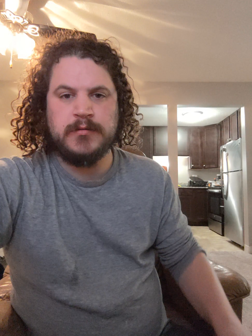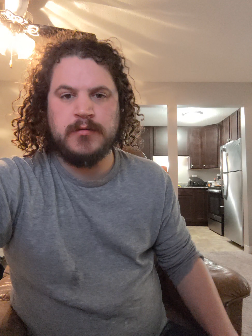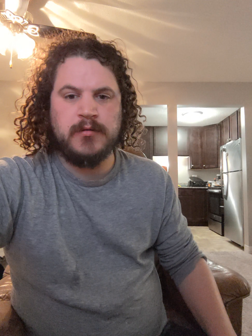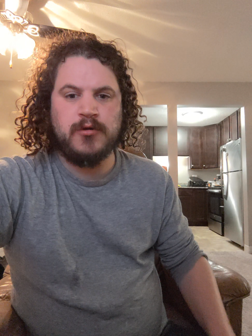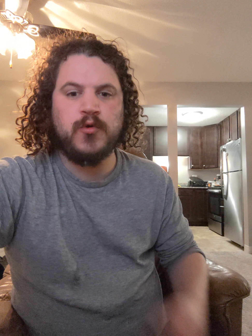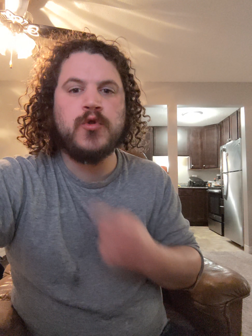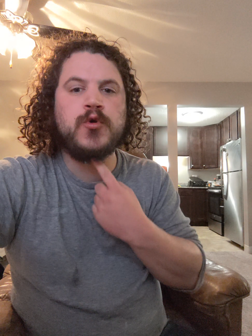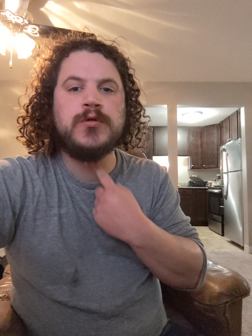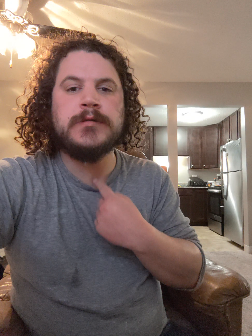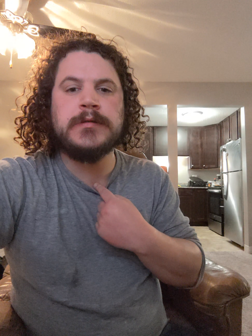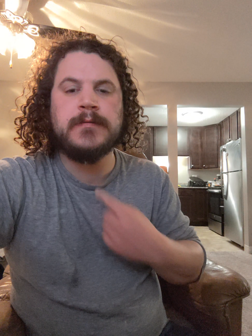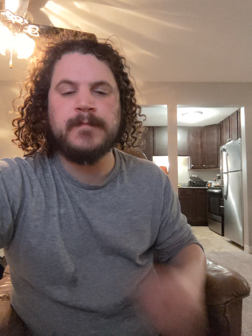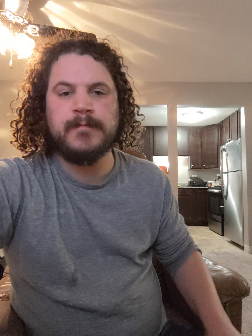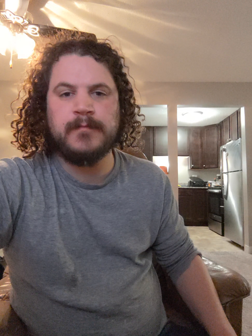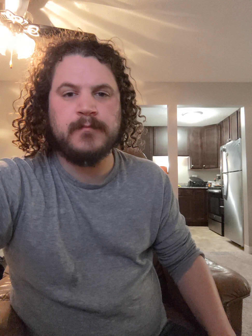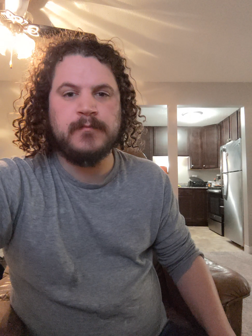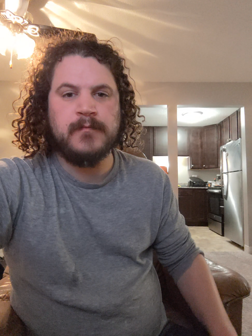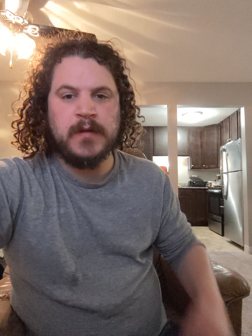thirsty